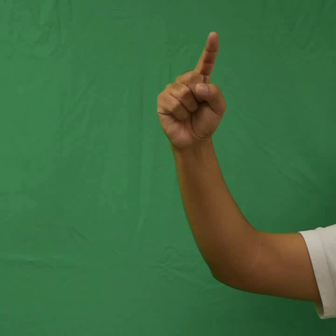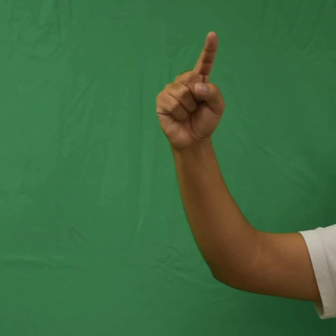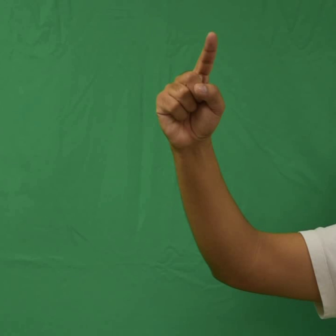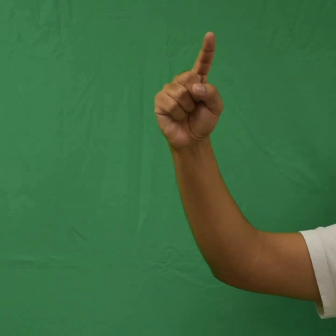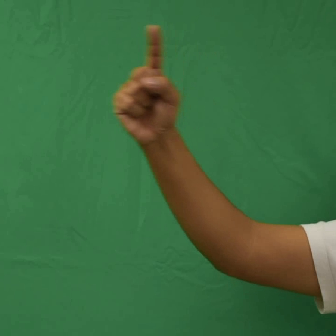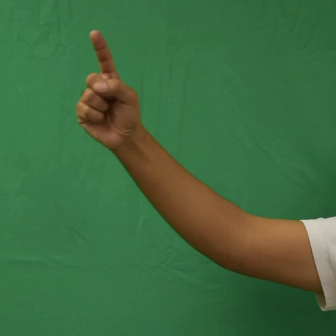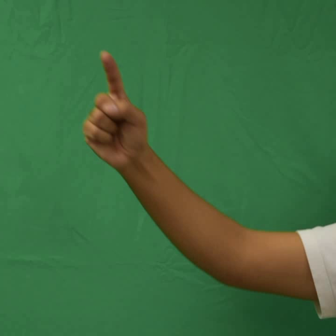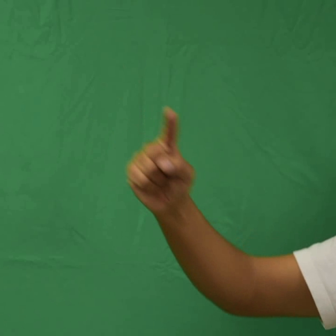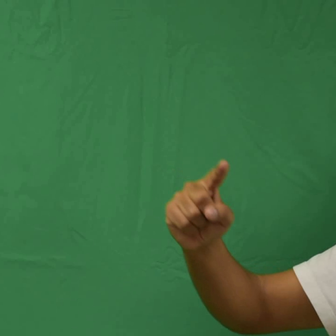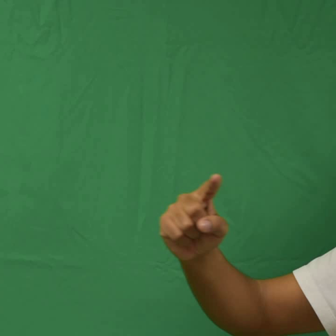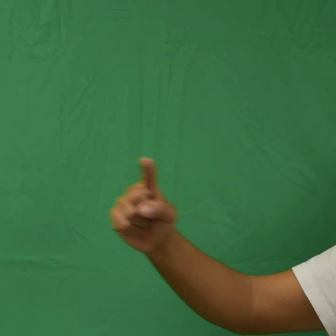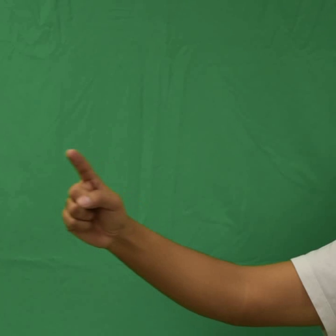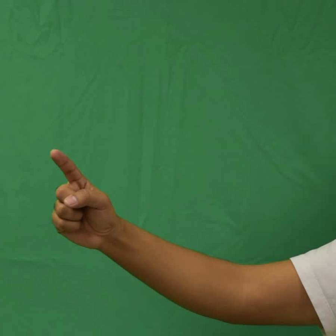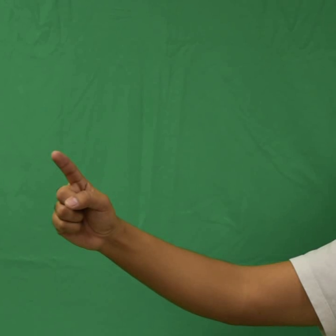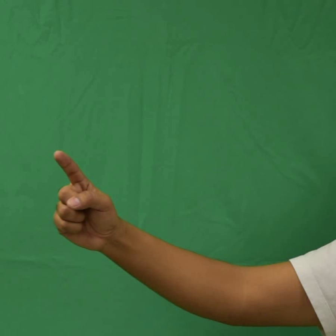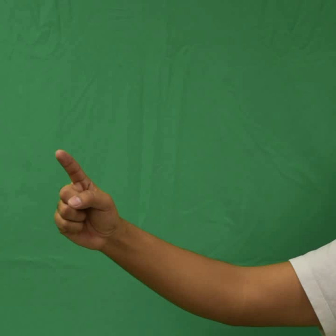Z